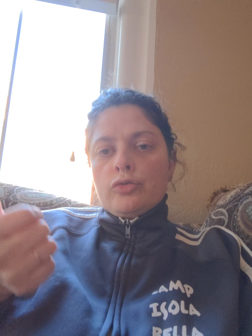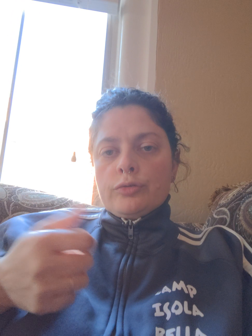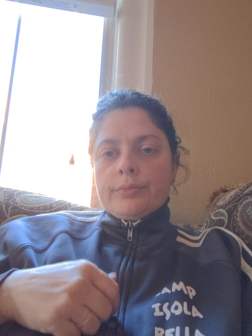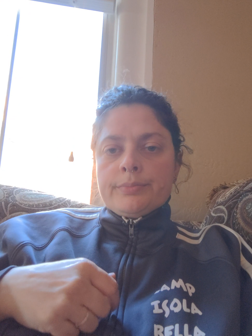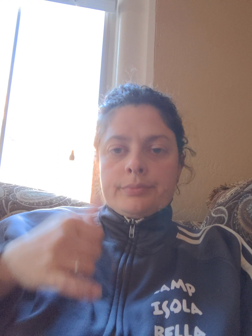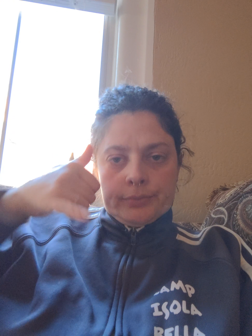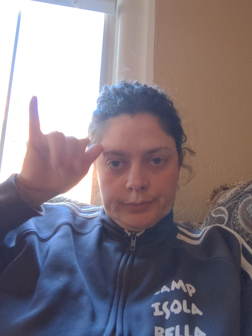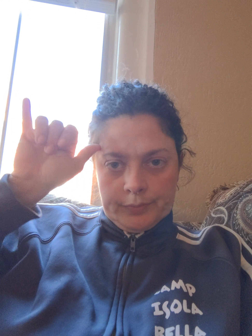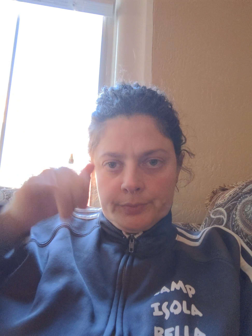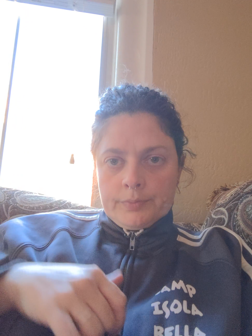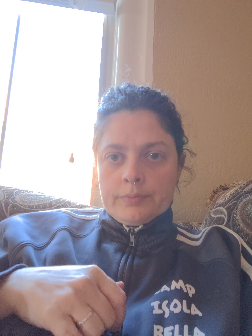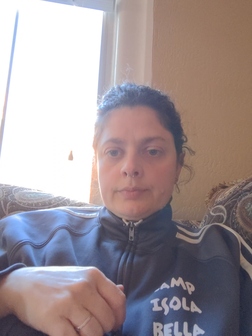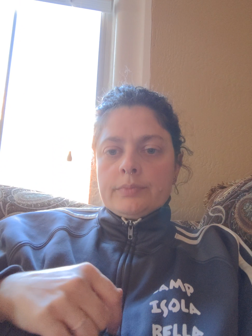cow